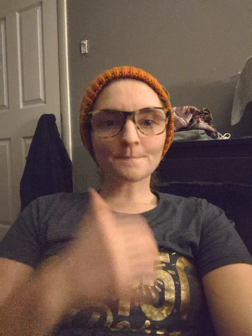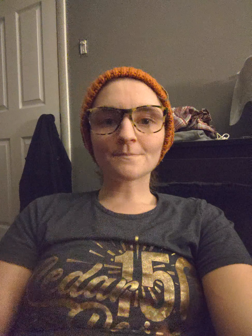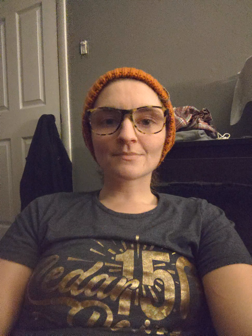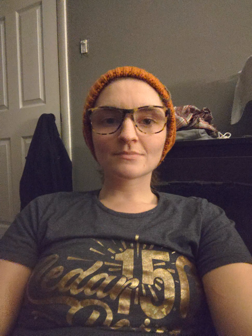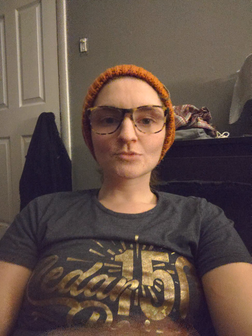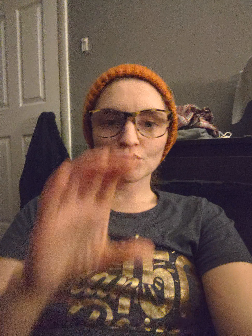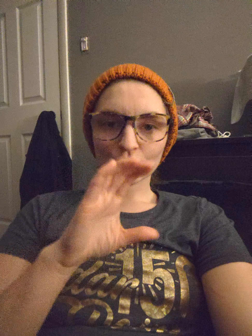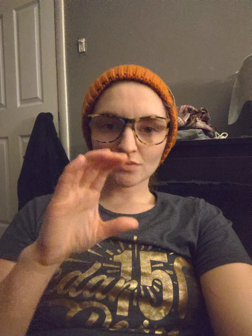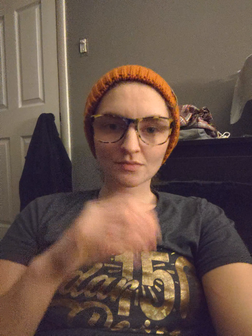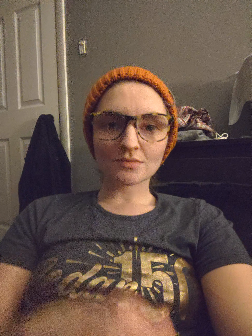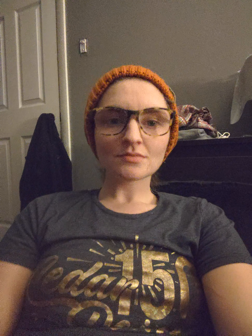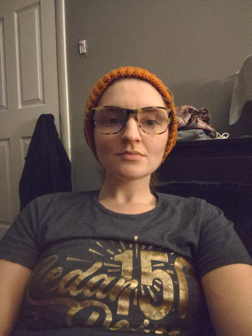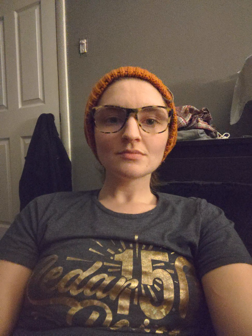chocolate